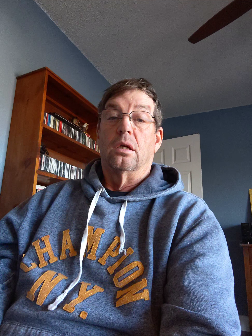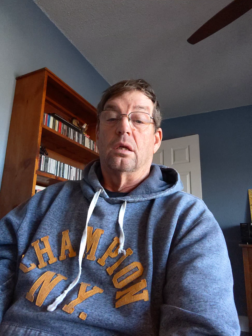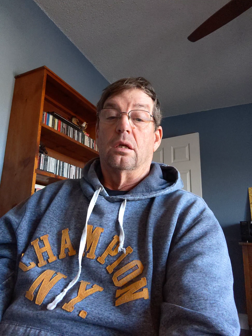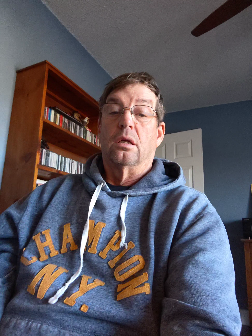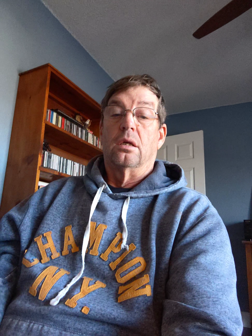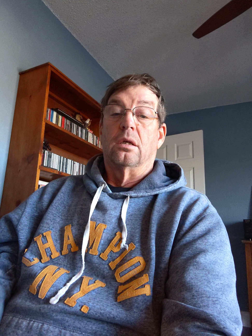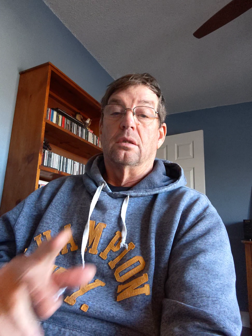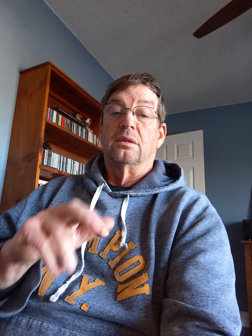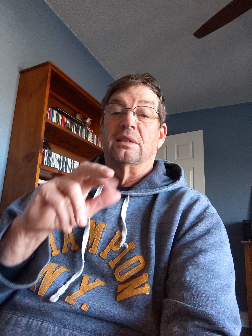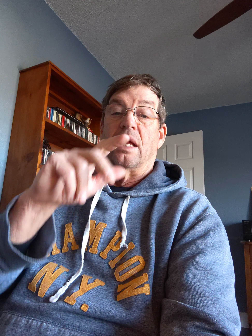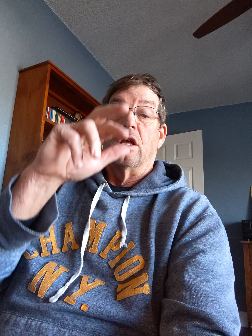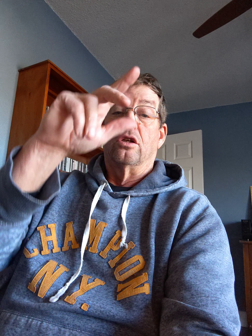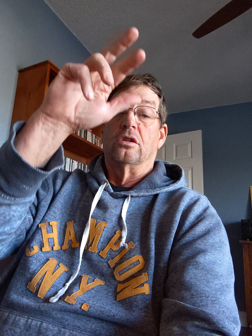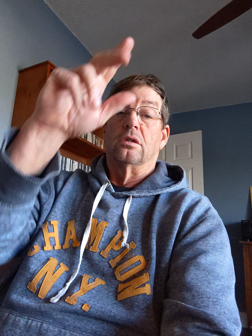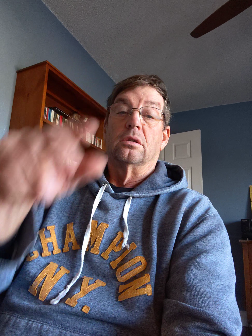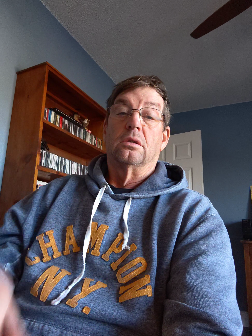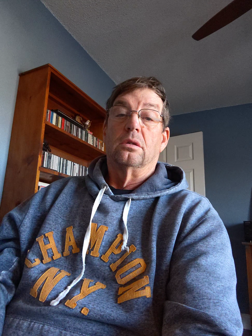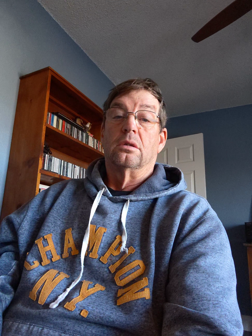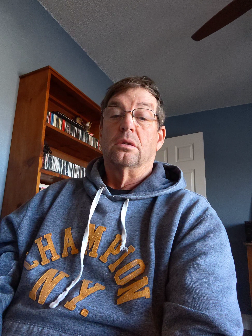stairs